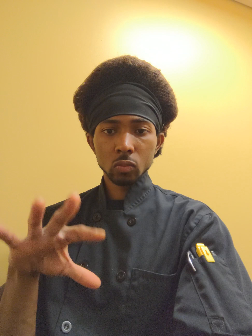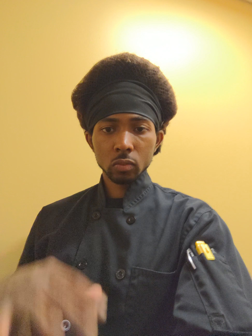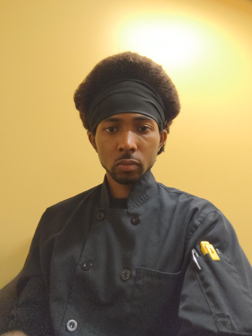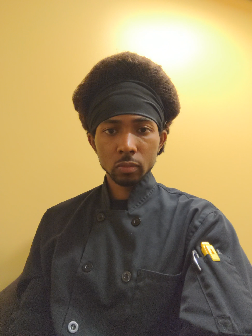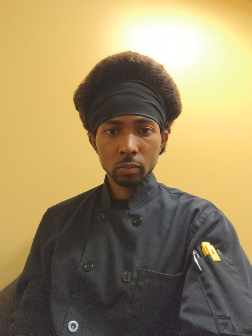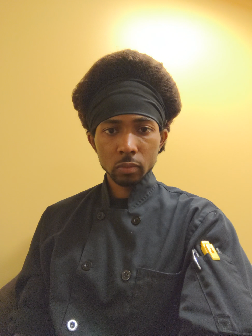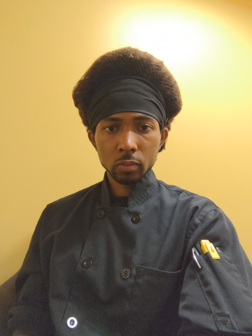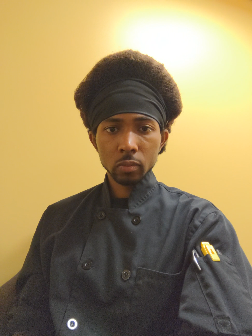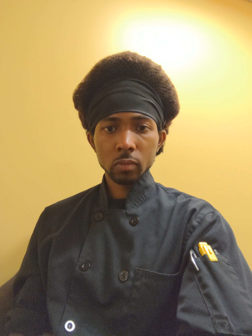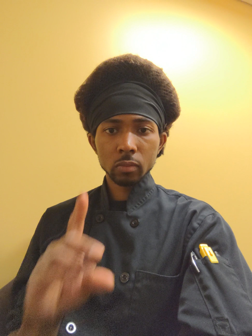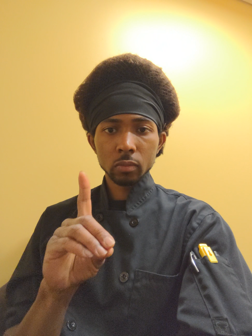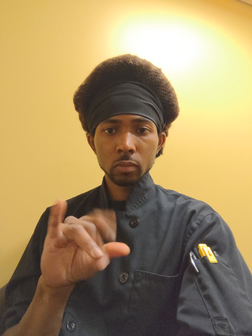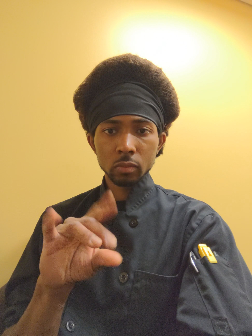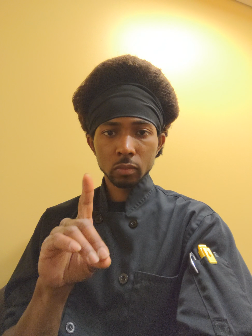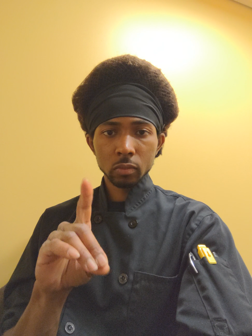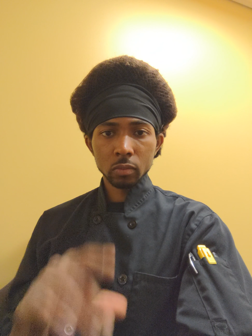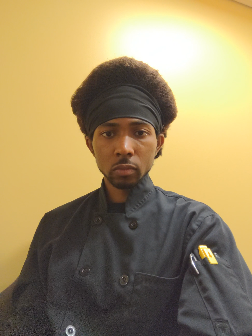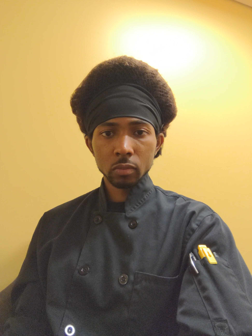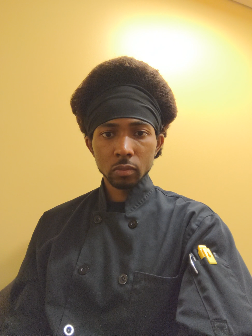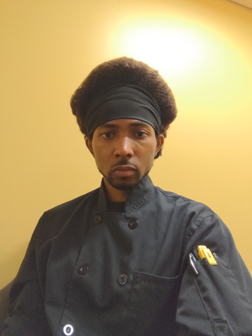did